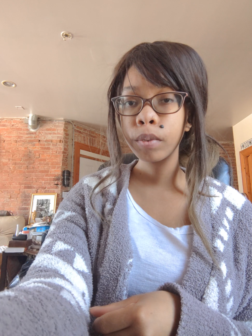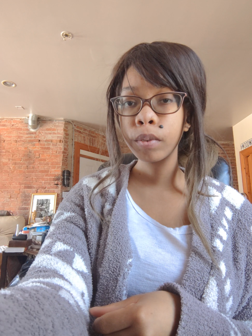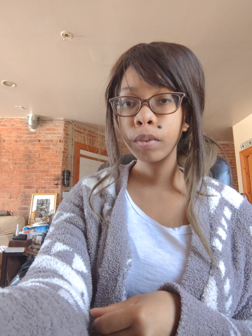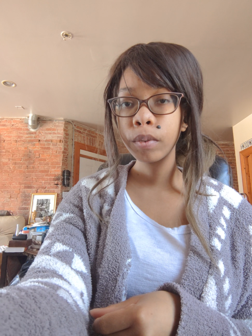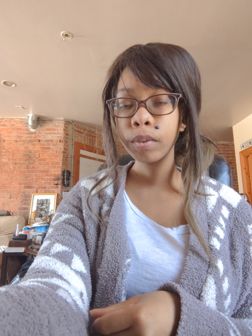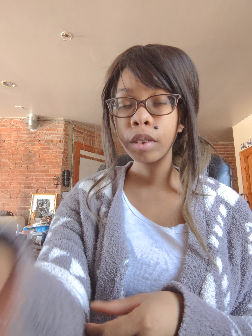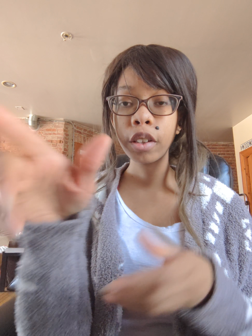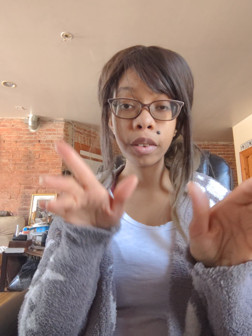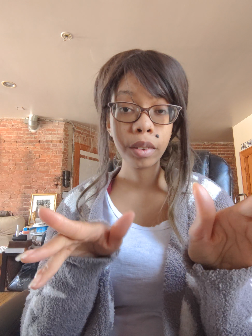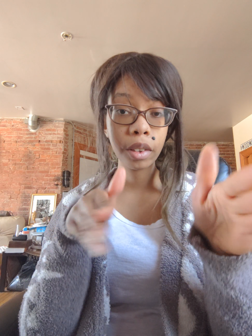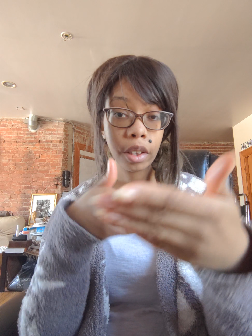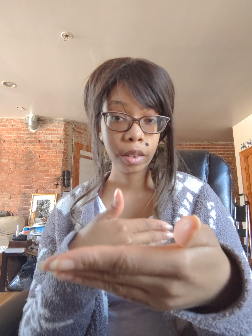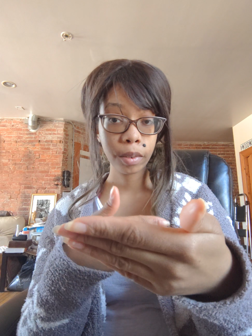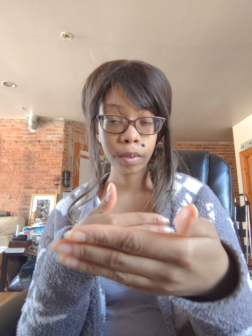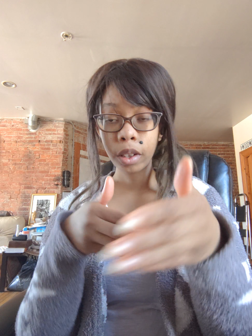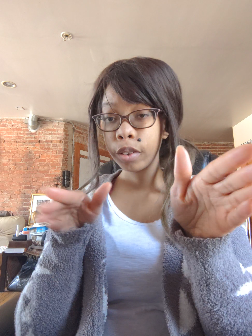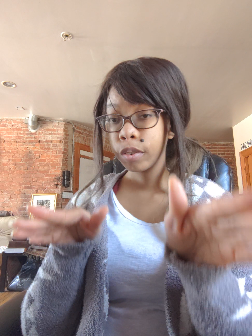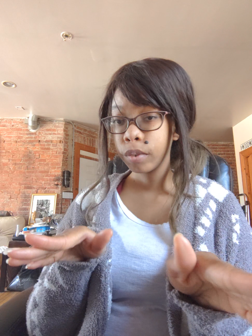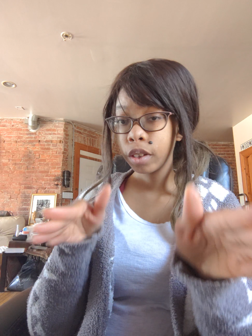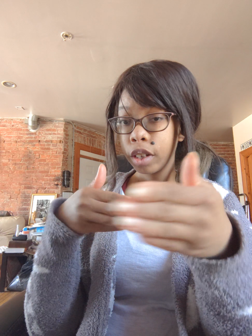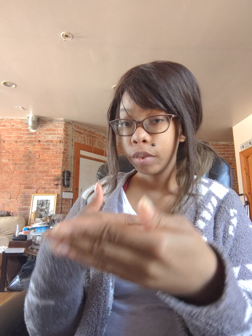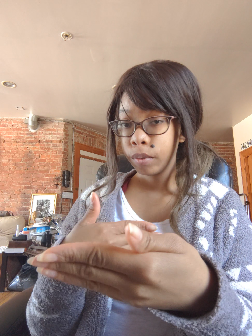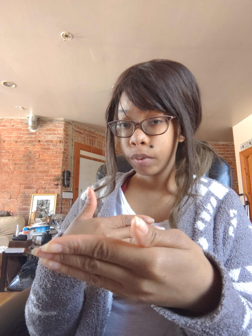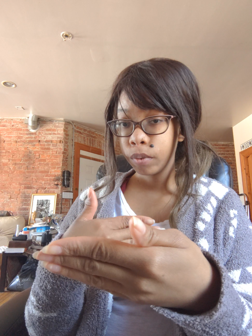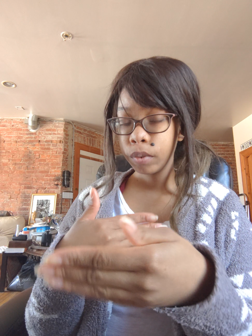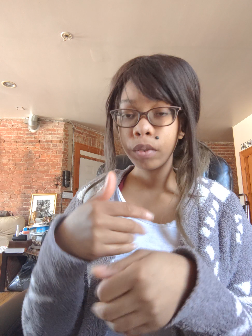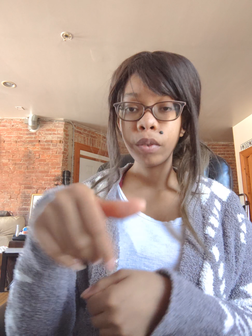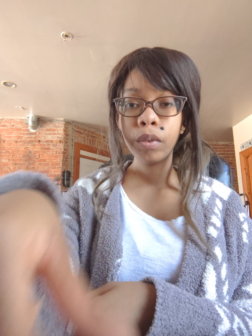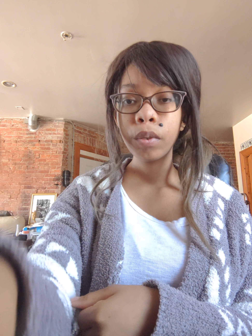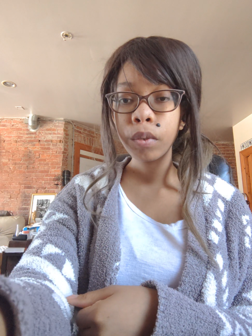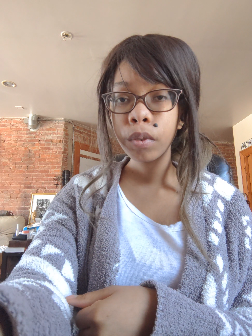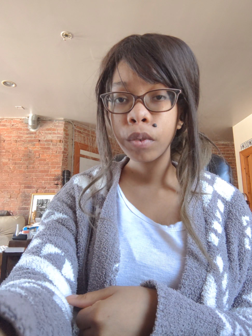room